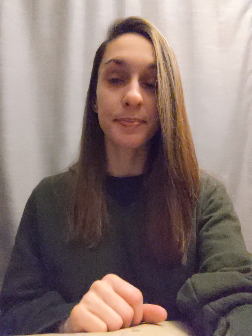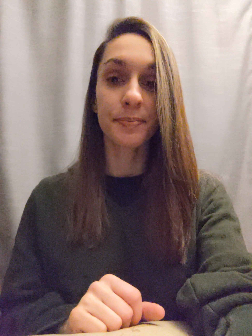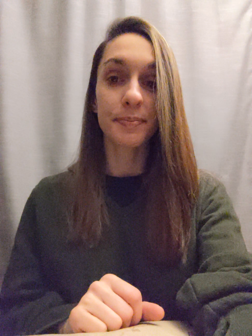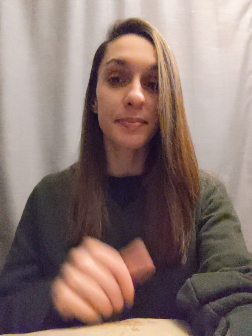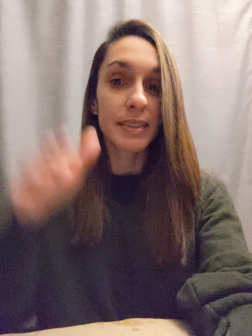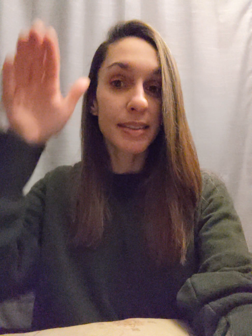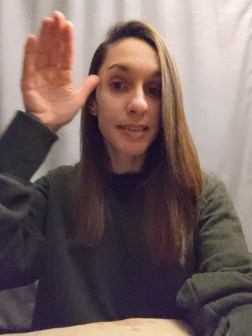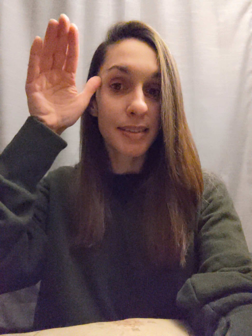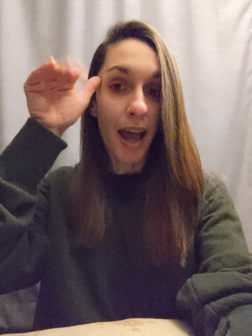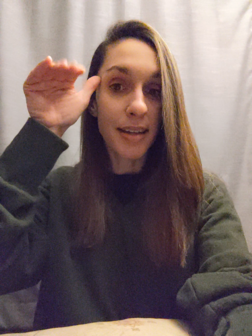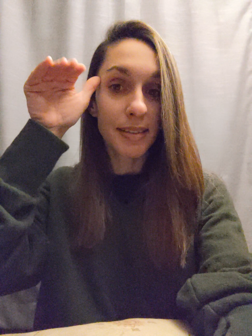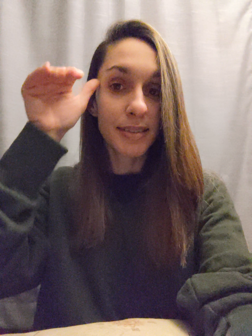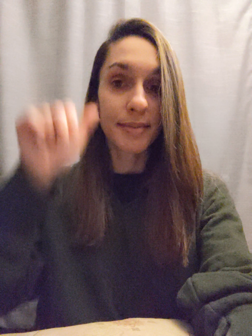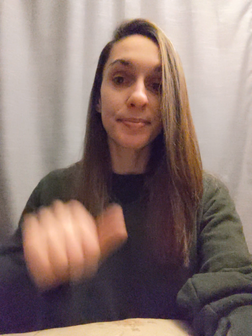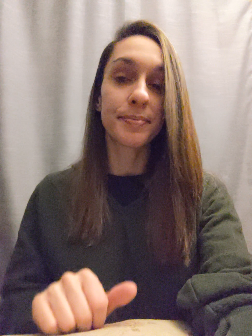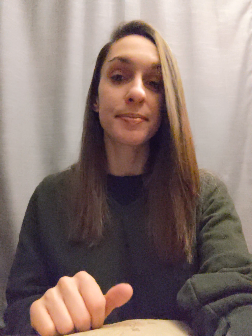donkey